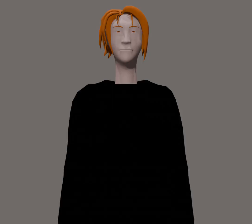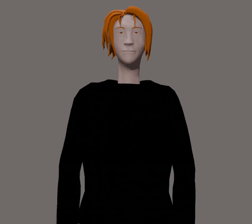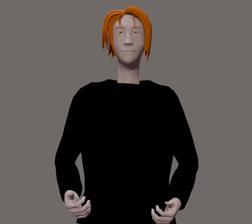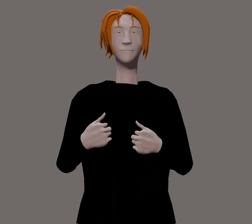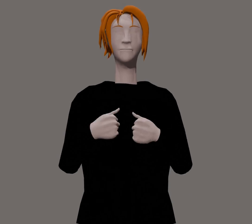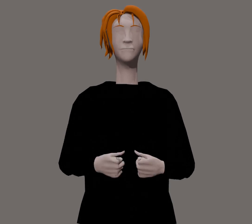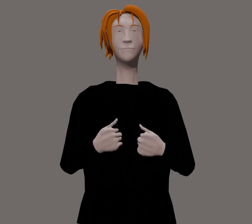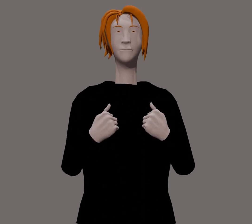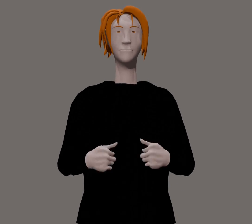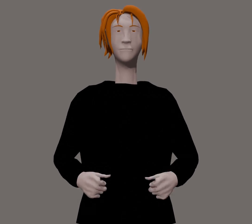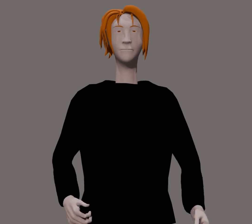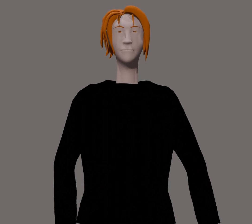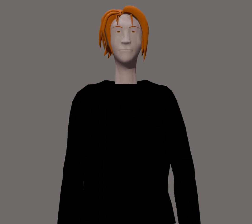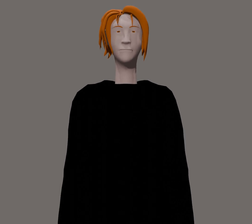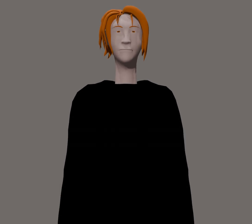Clean Body